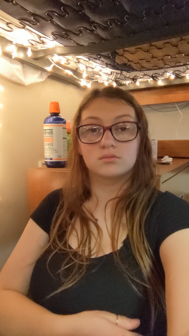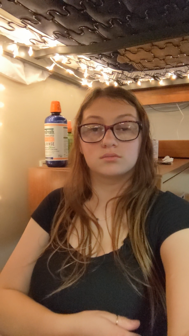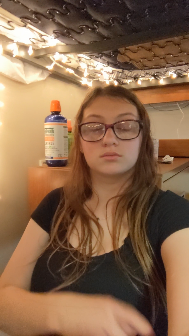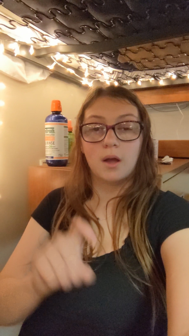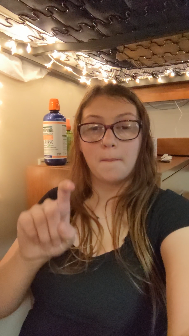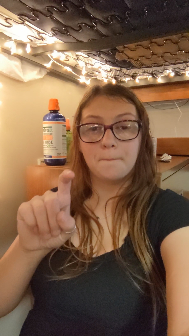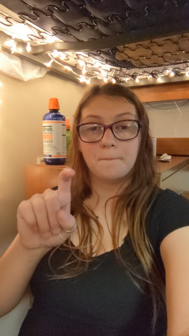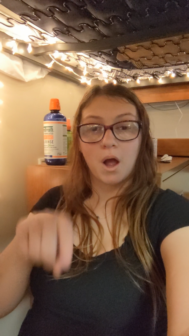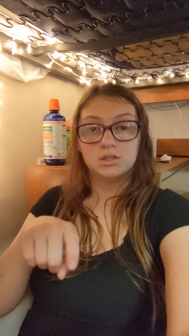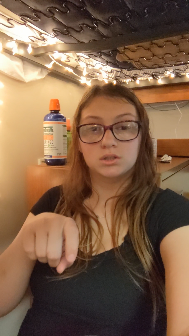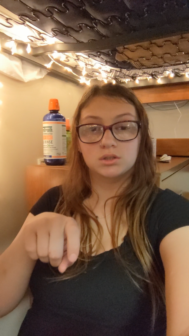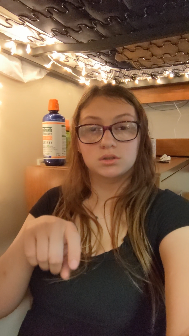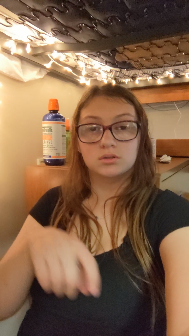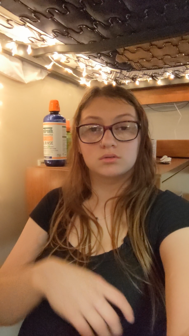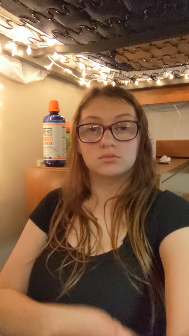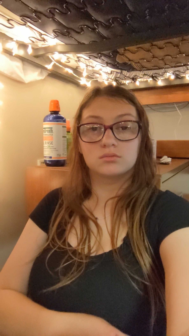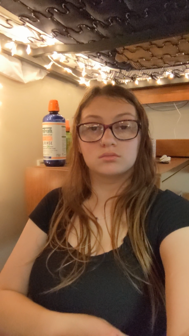must